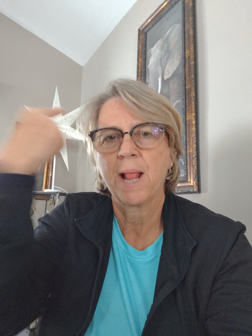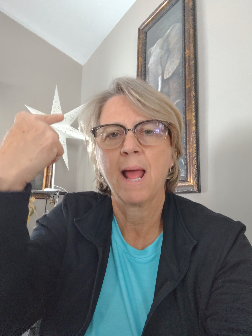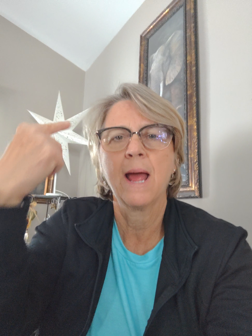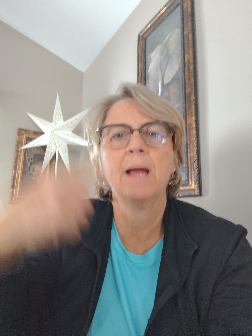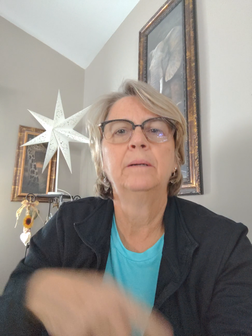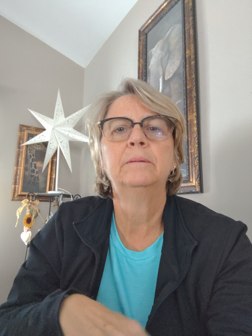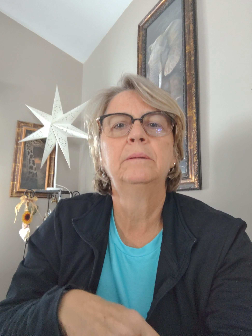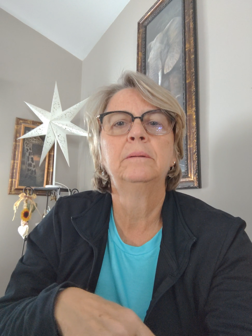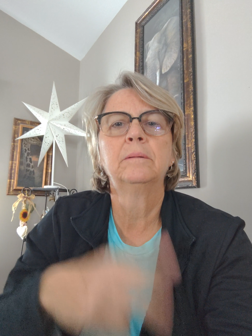black